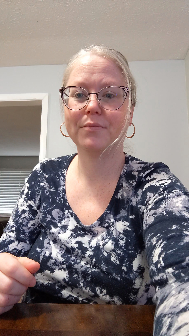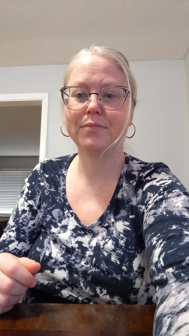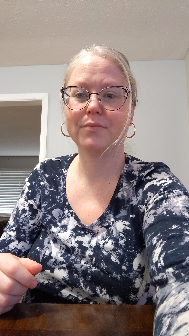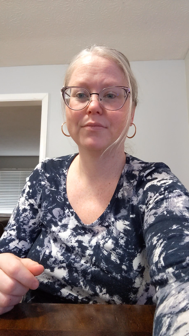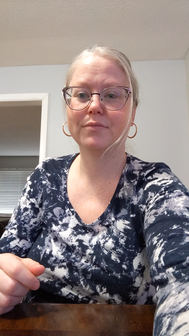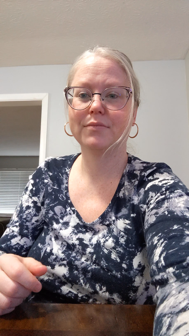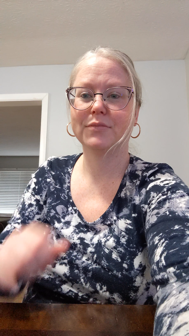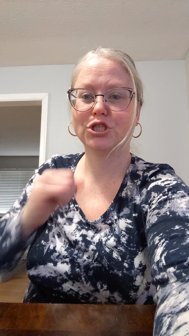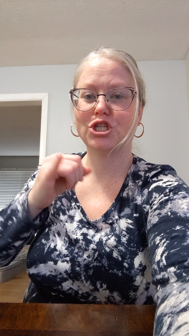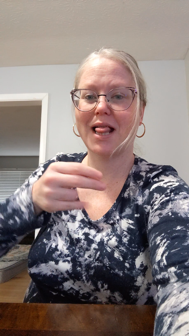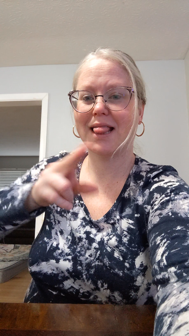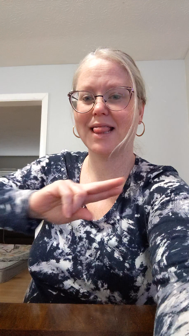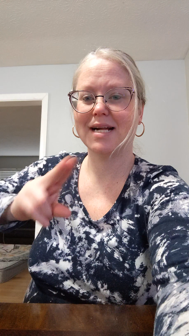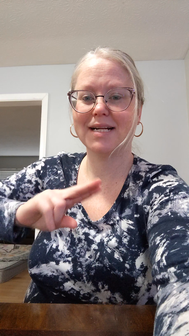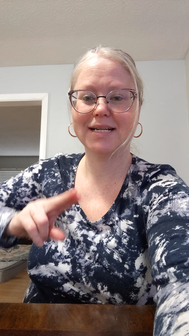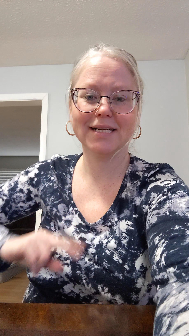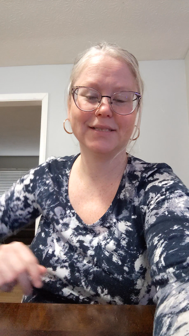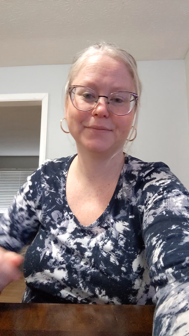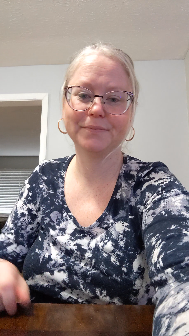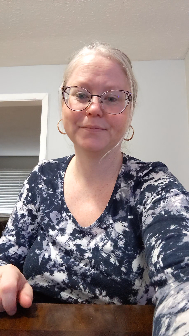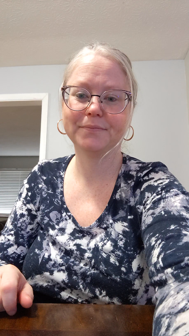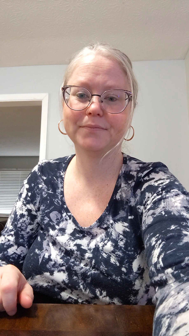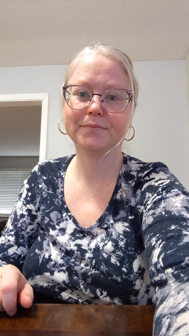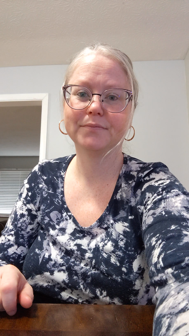jelly